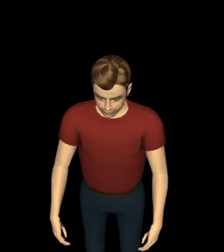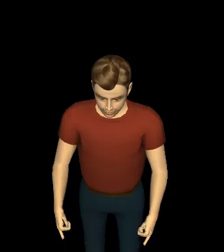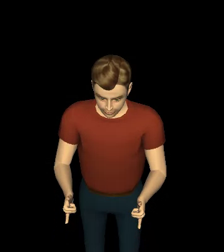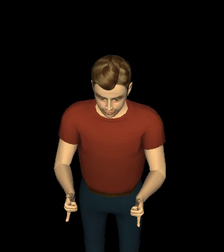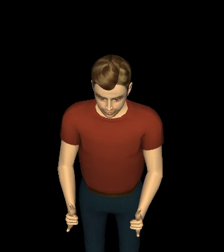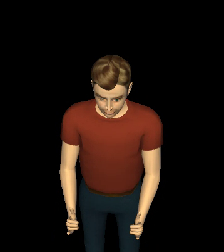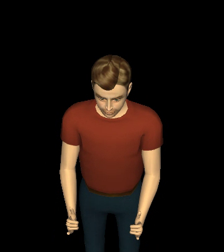كرسي